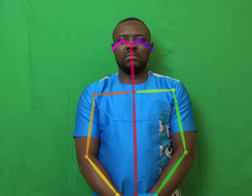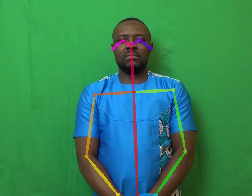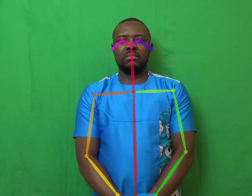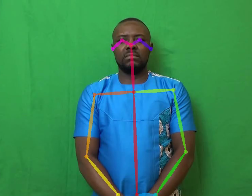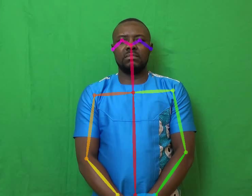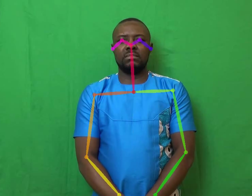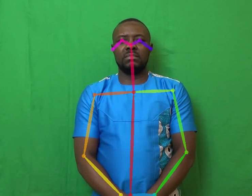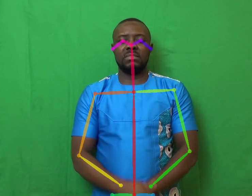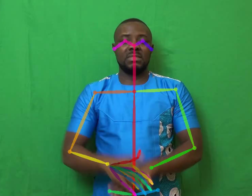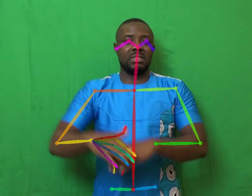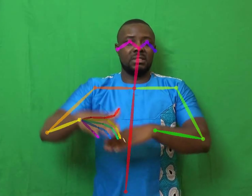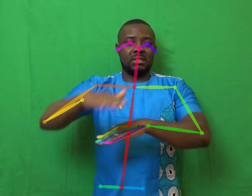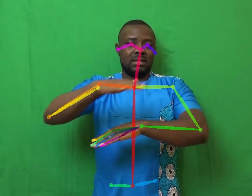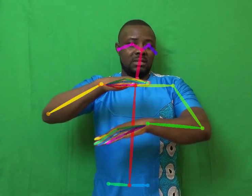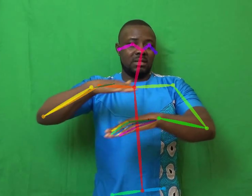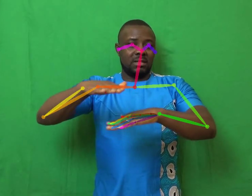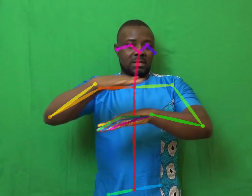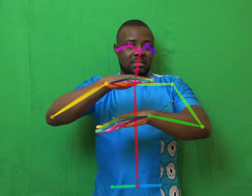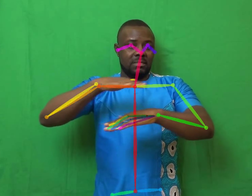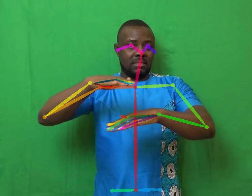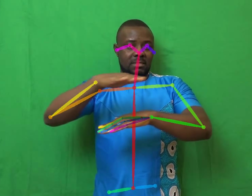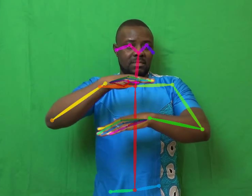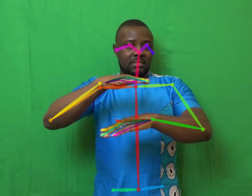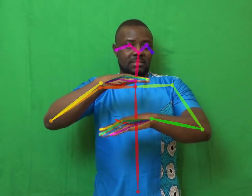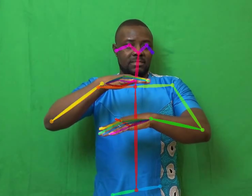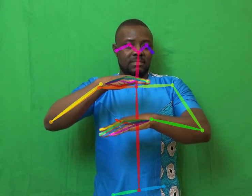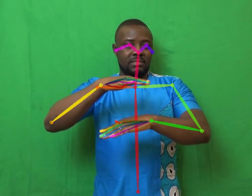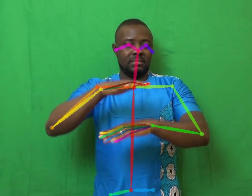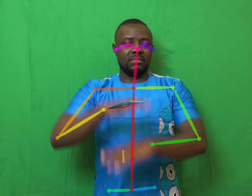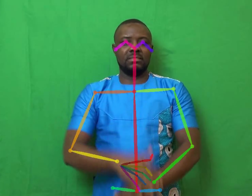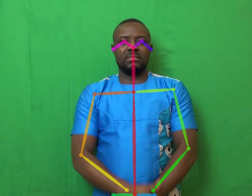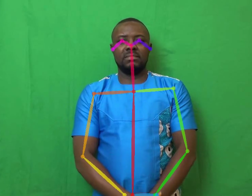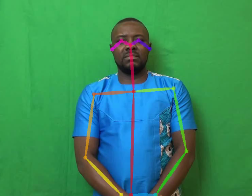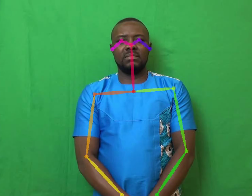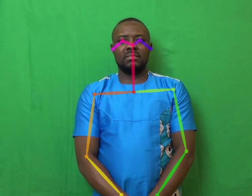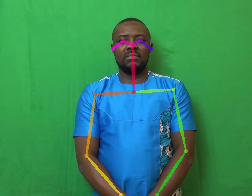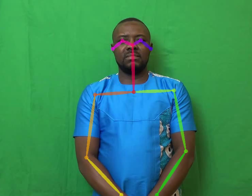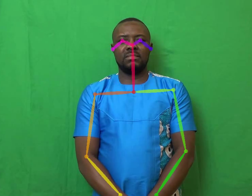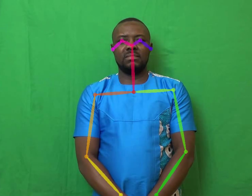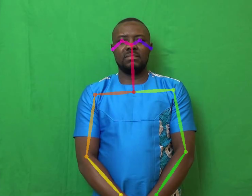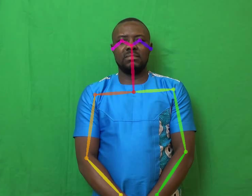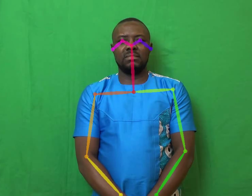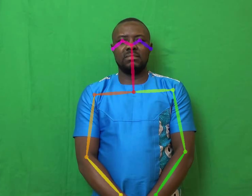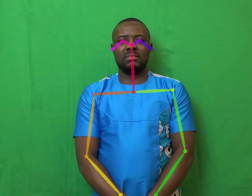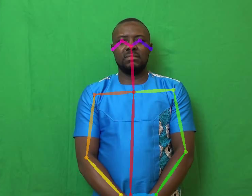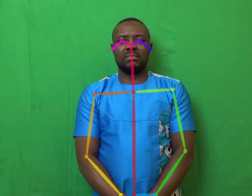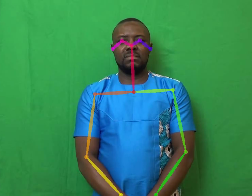above